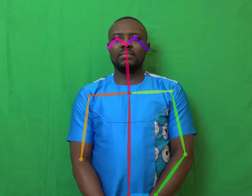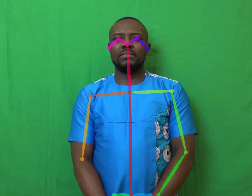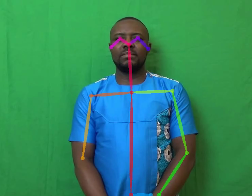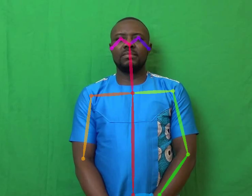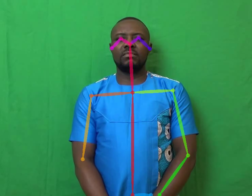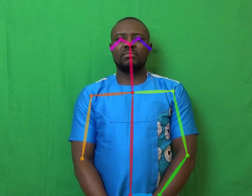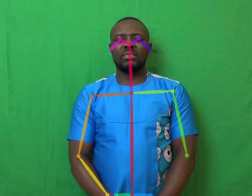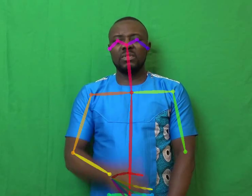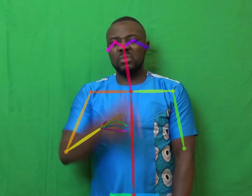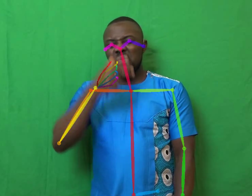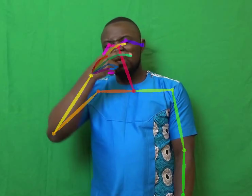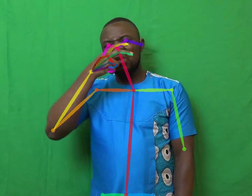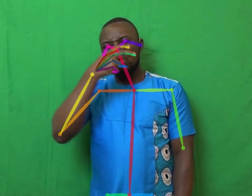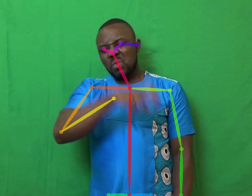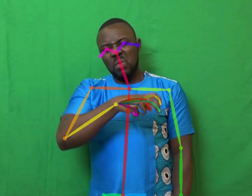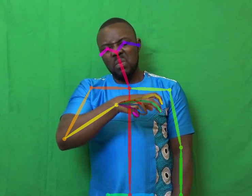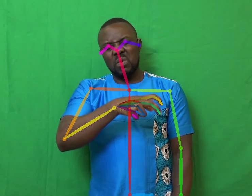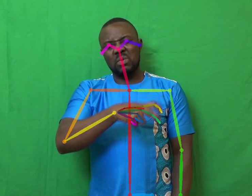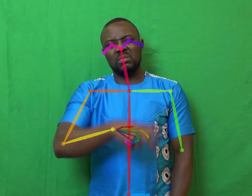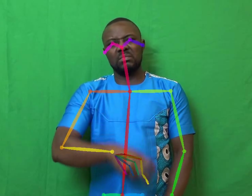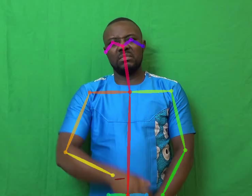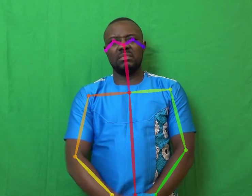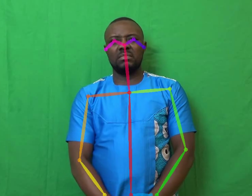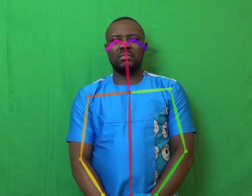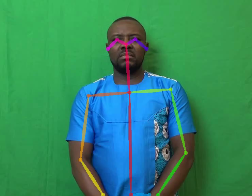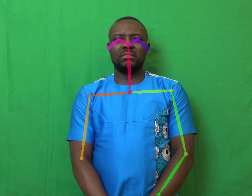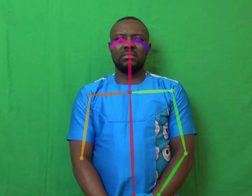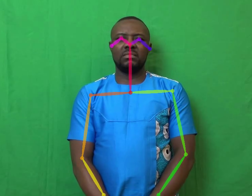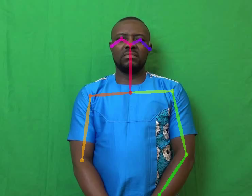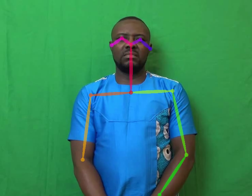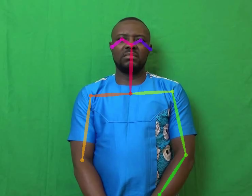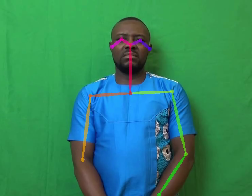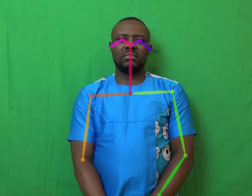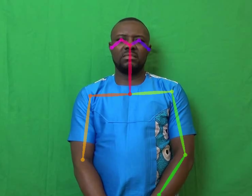corrupt